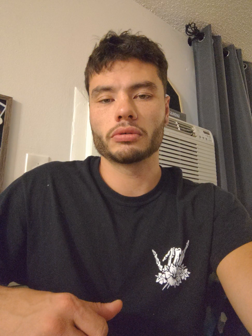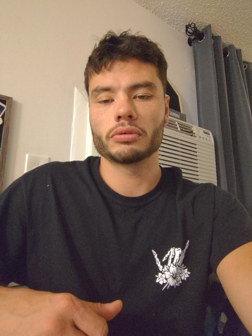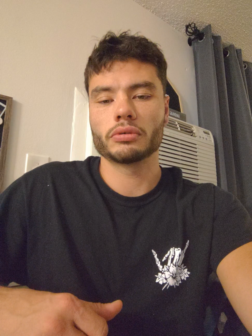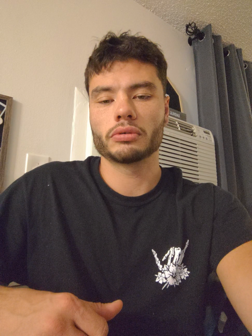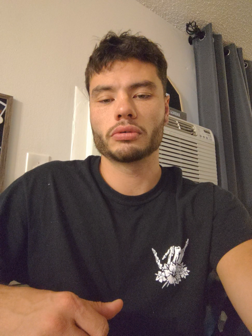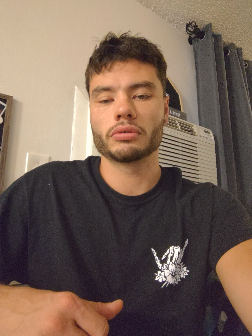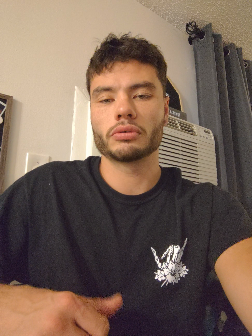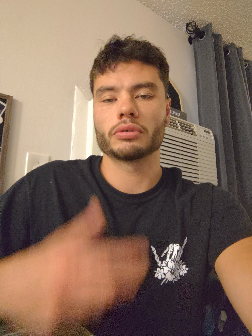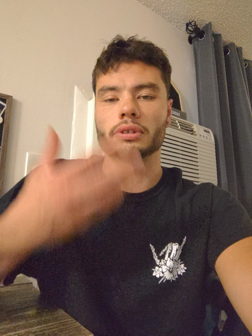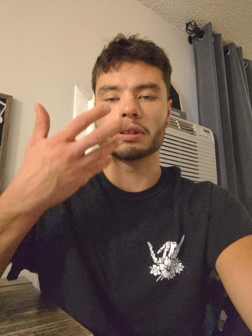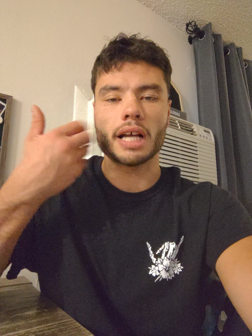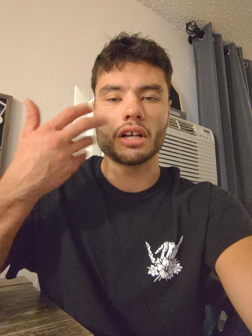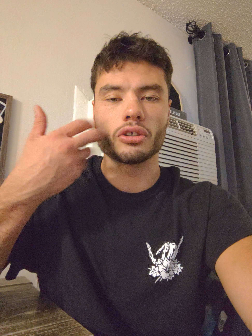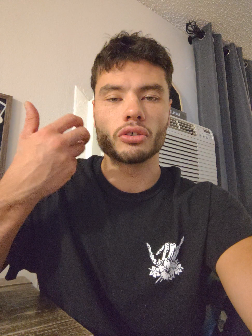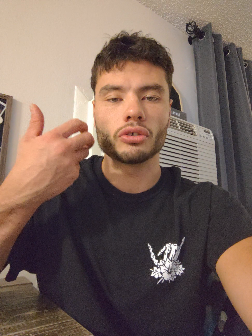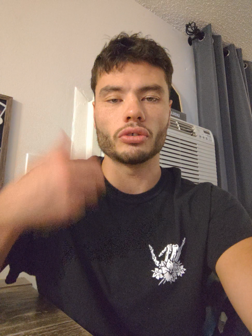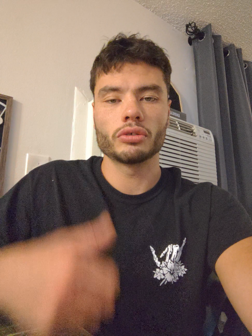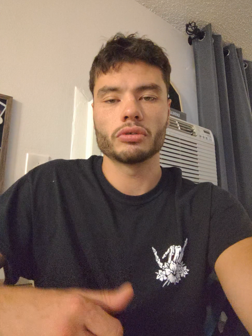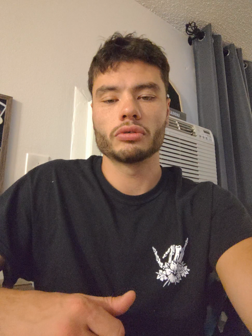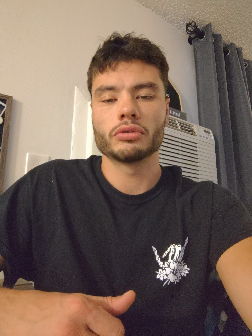tiger